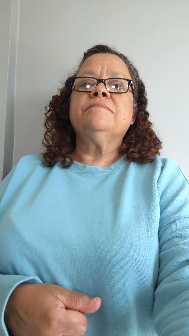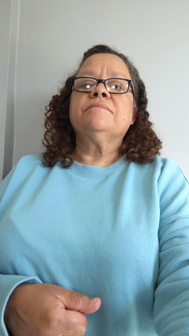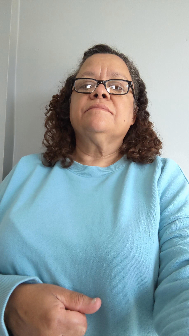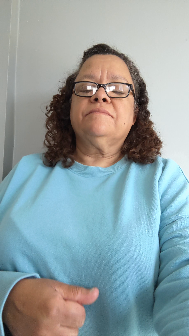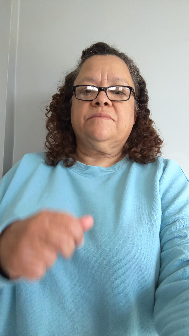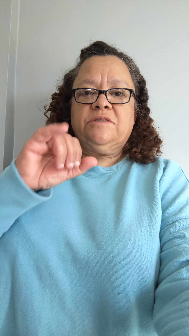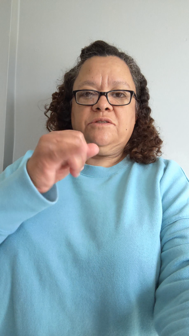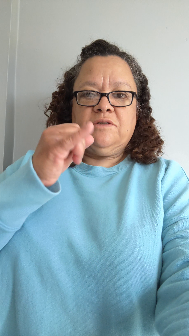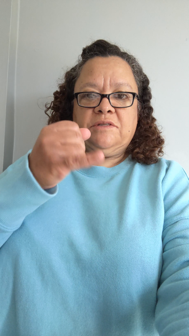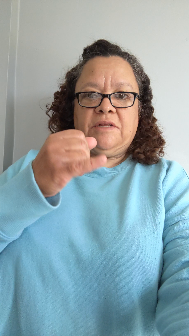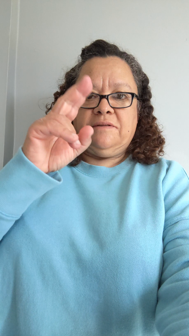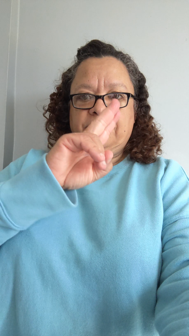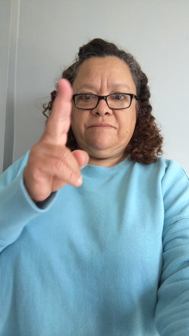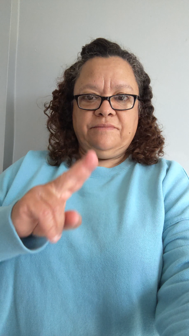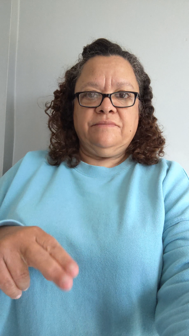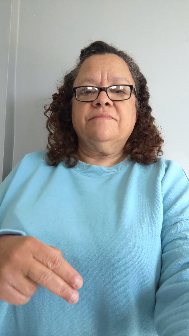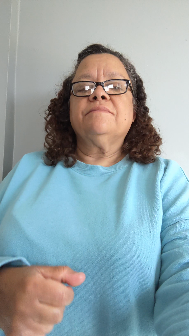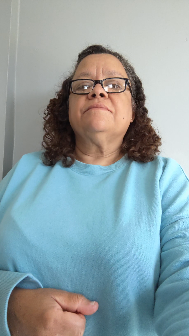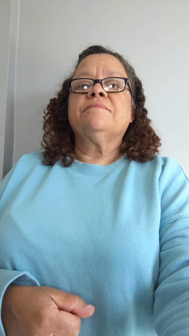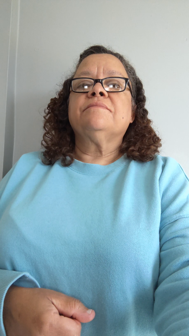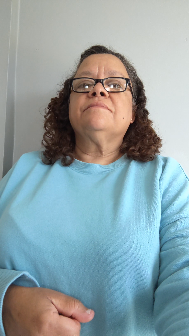jelly